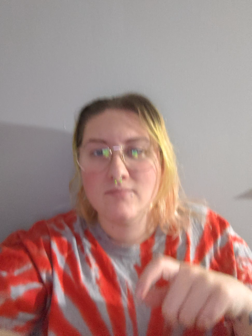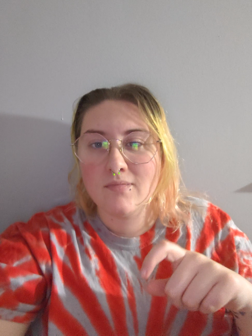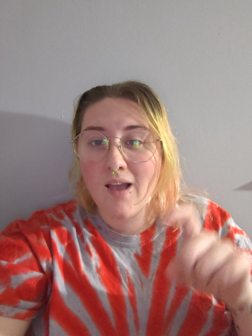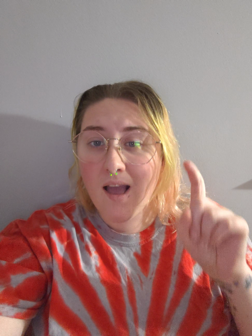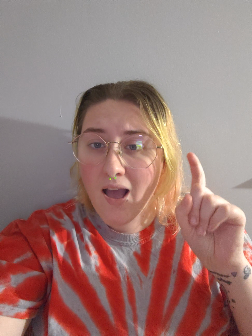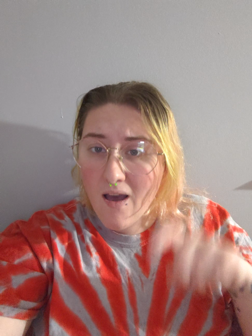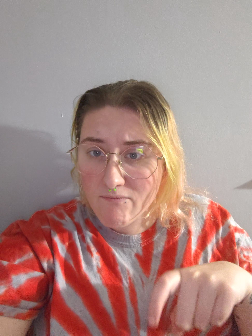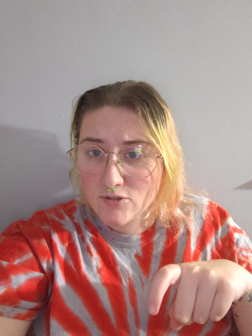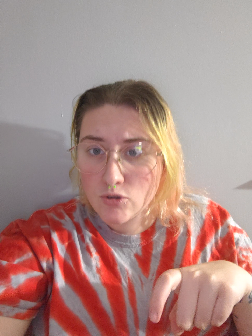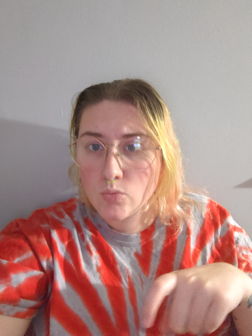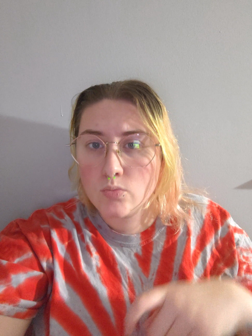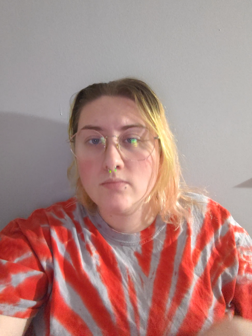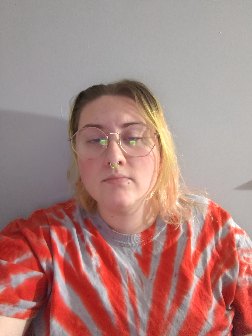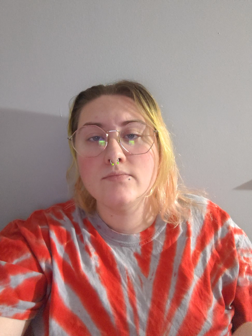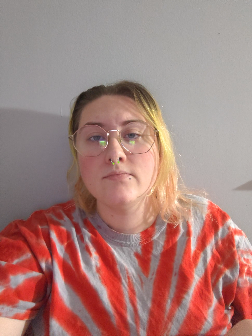have to